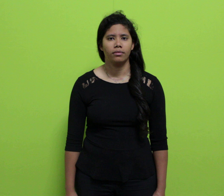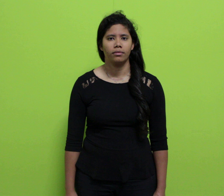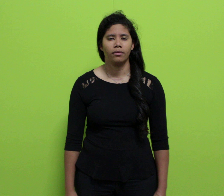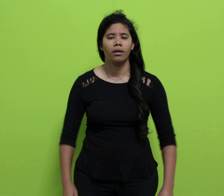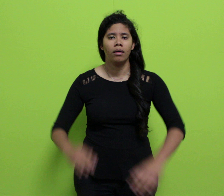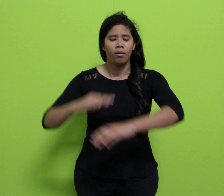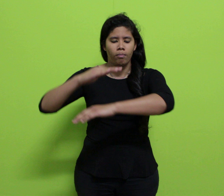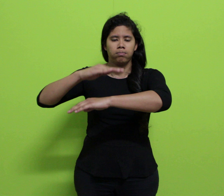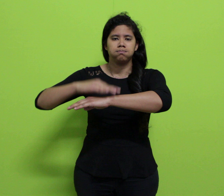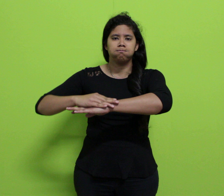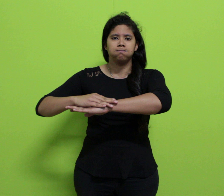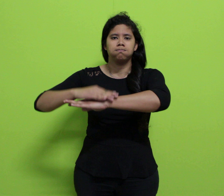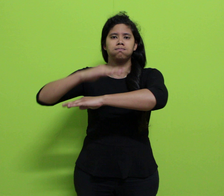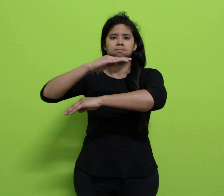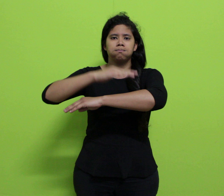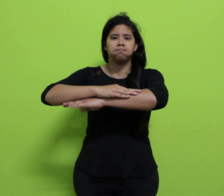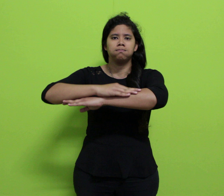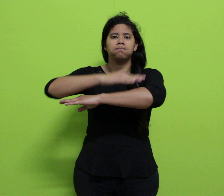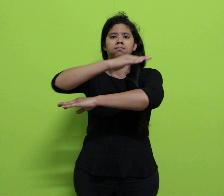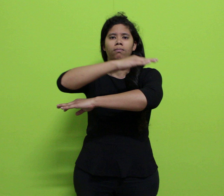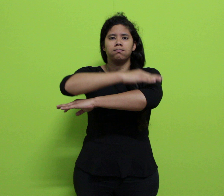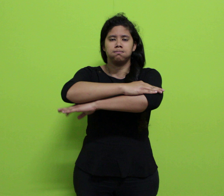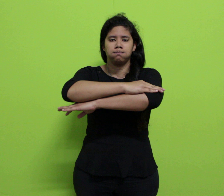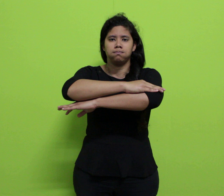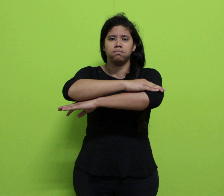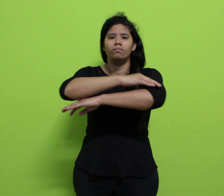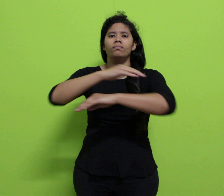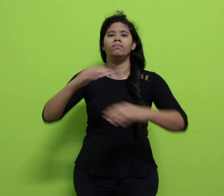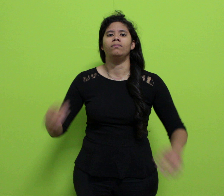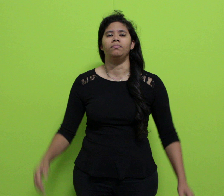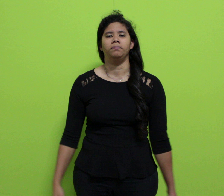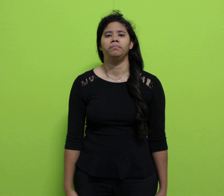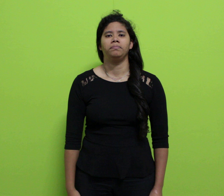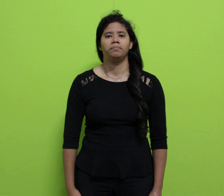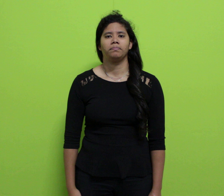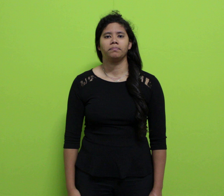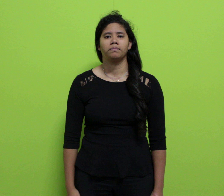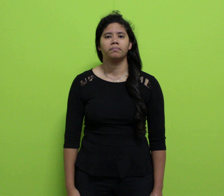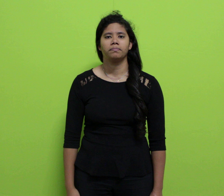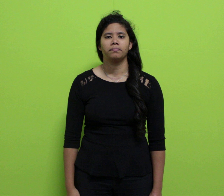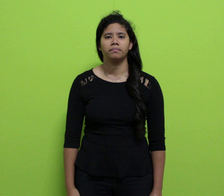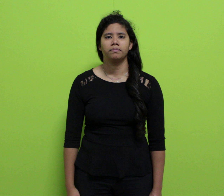sapo